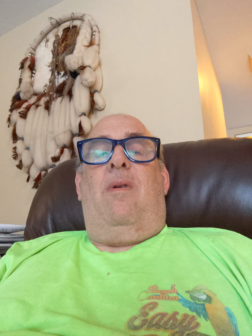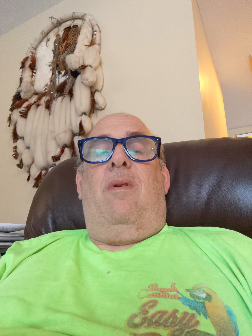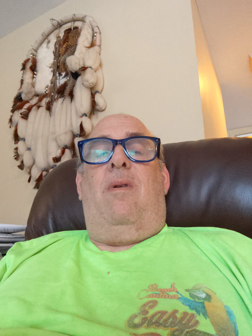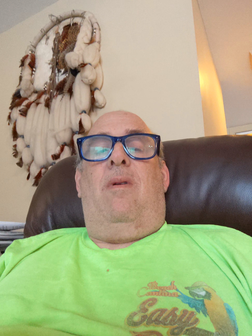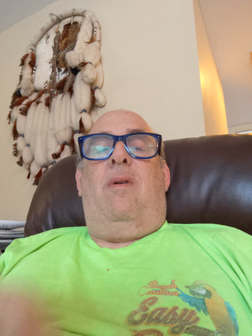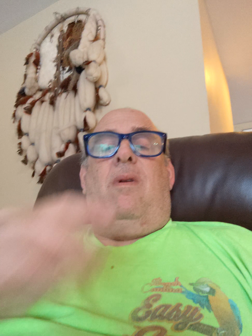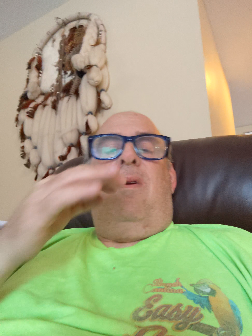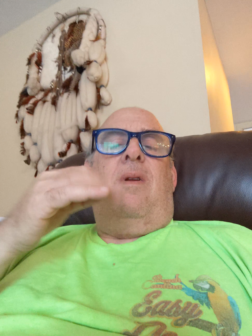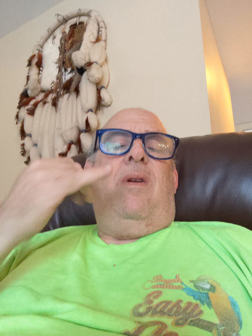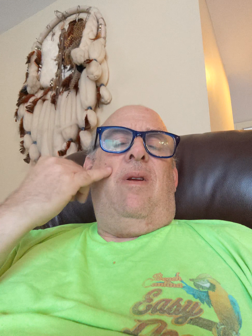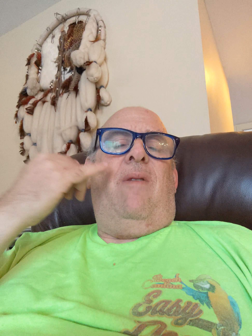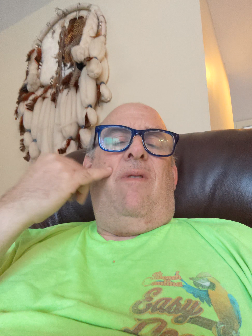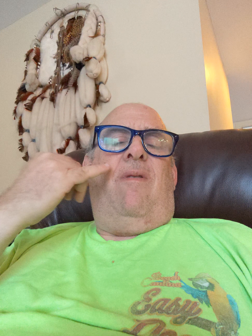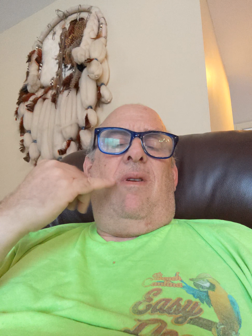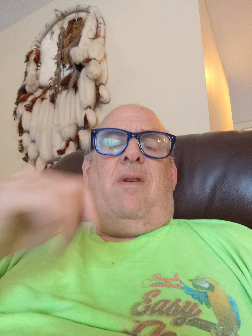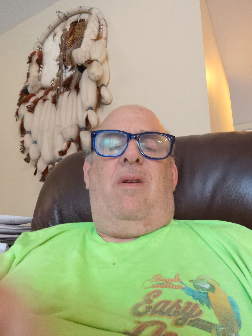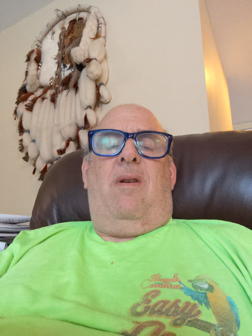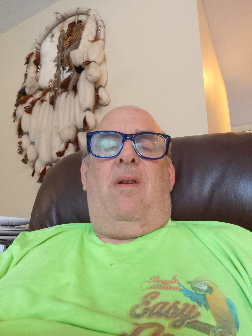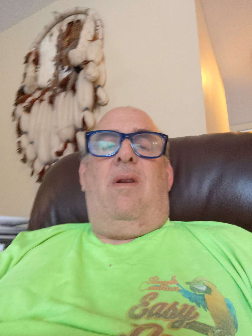if